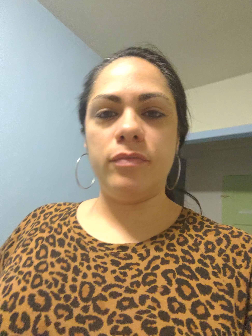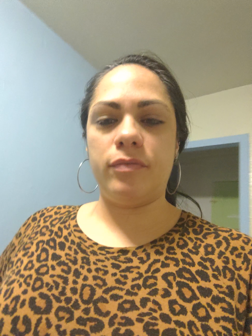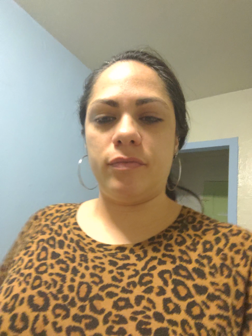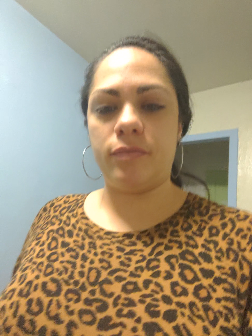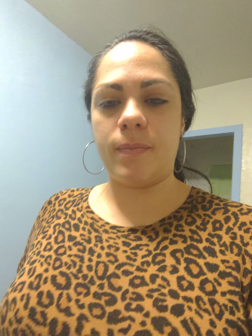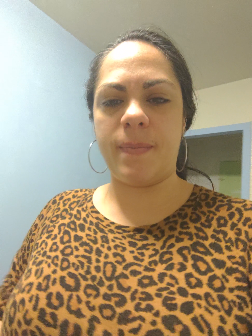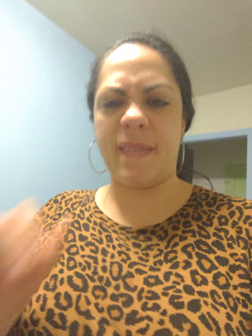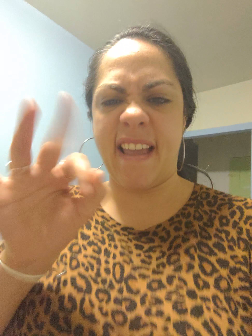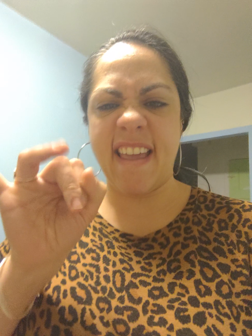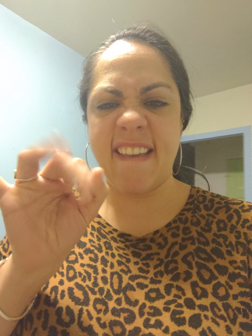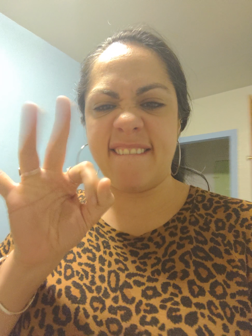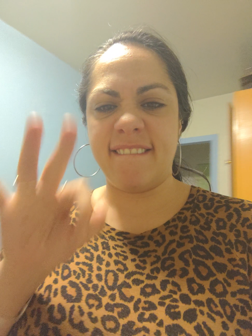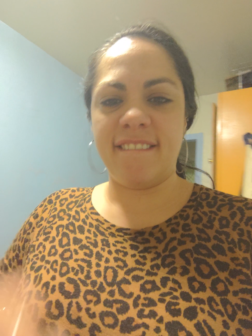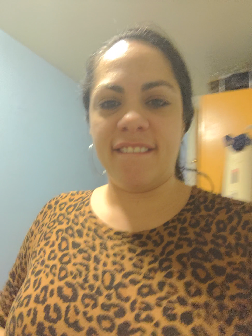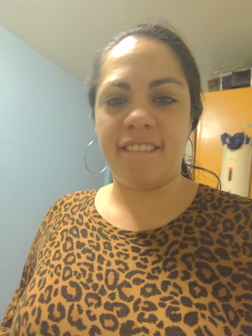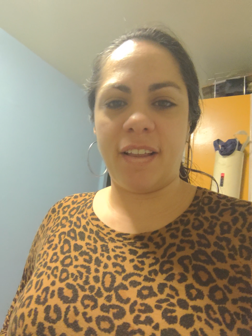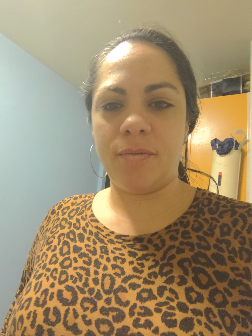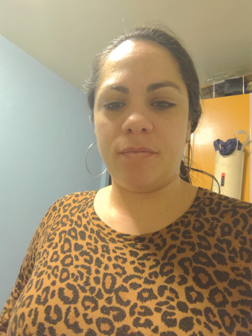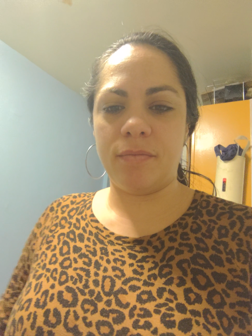if